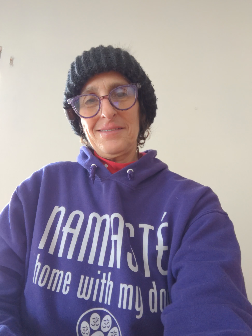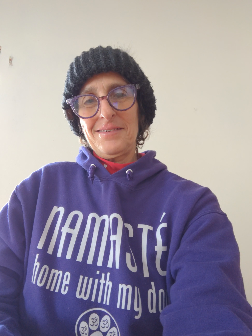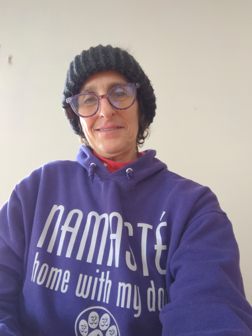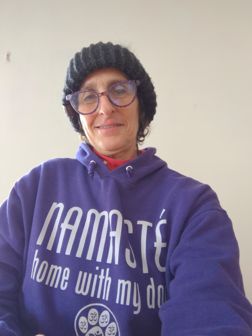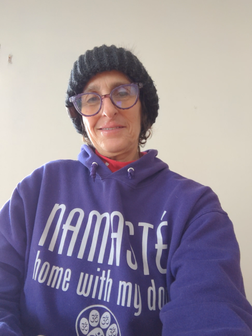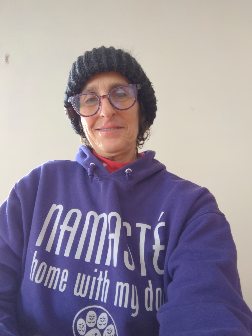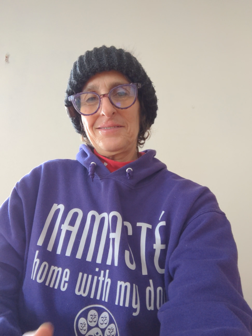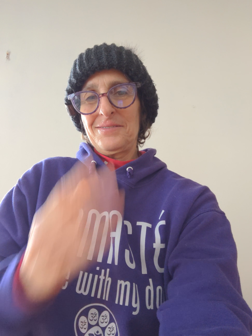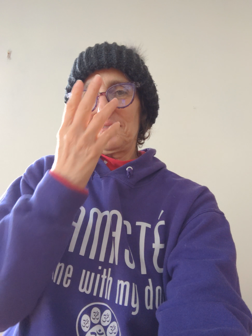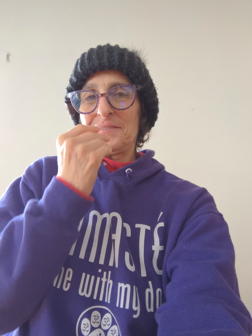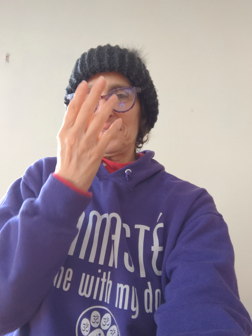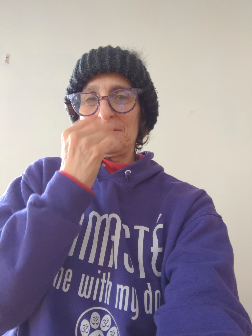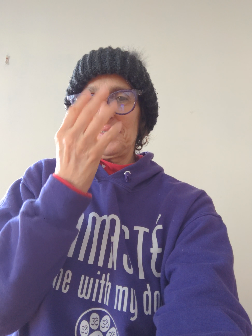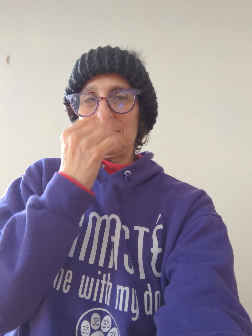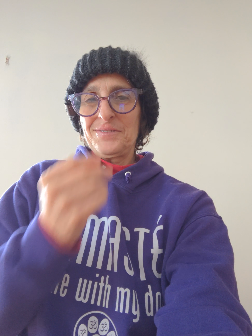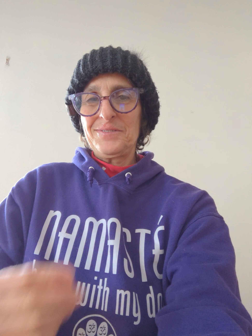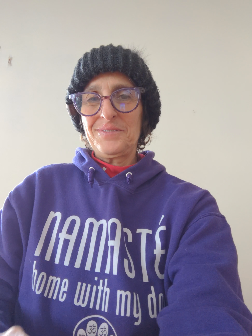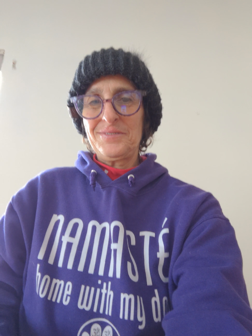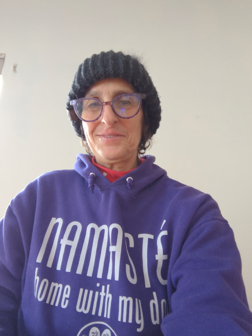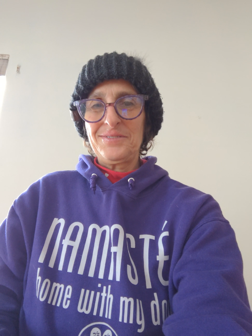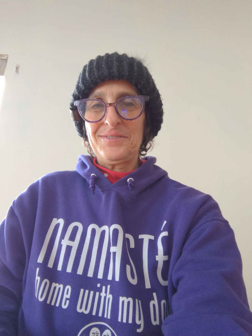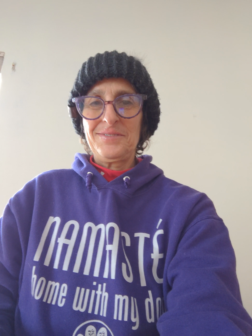wolf